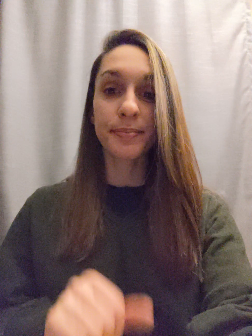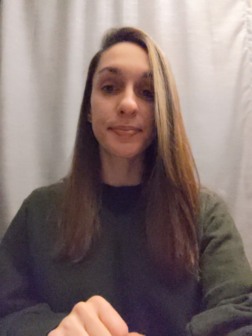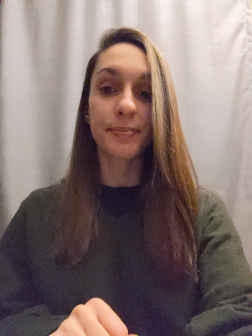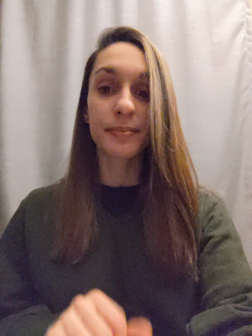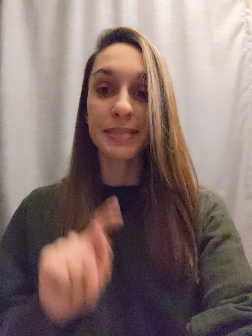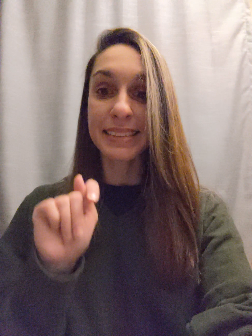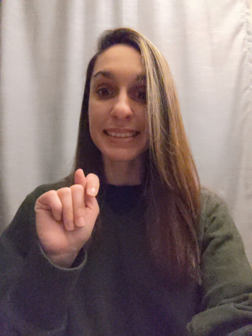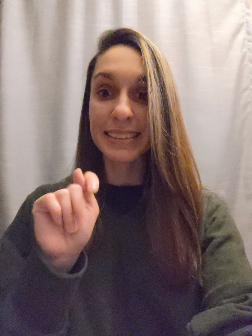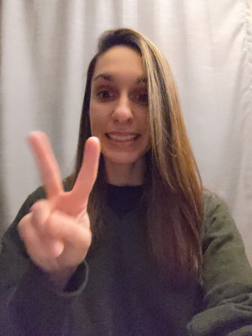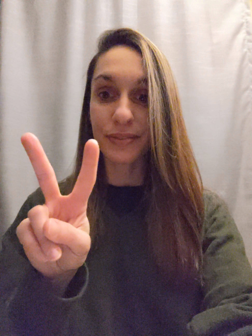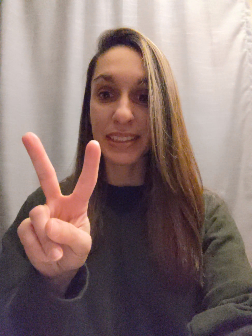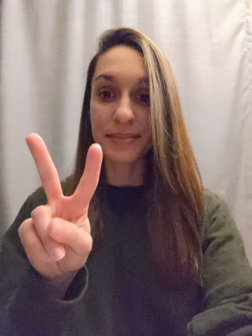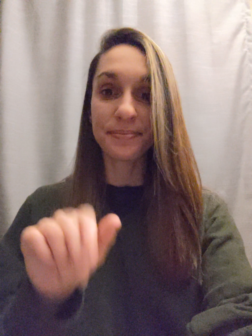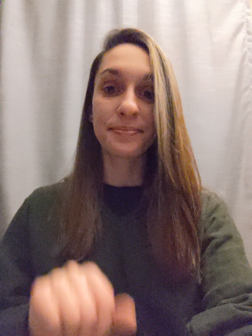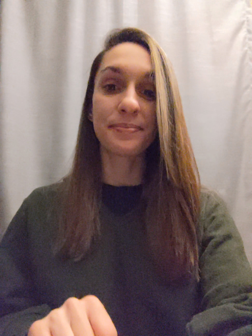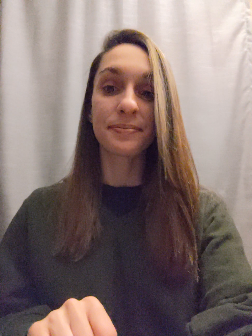TV